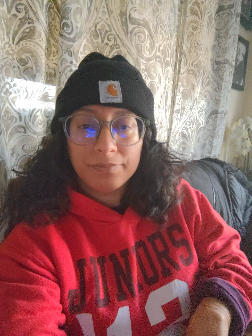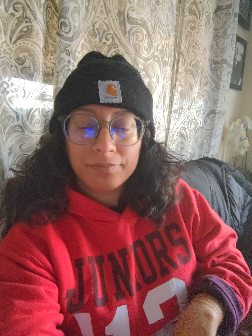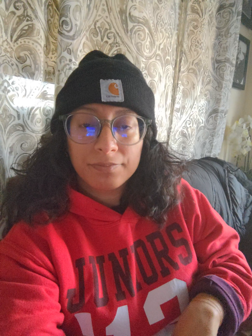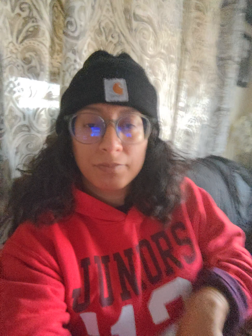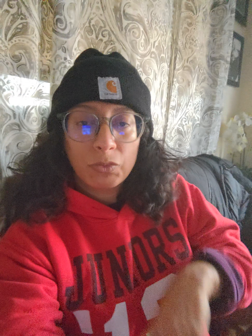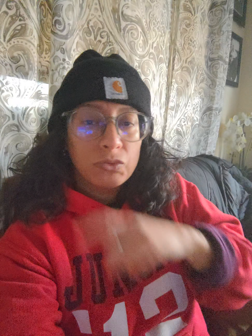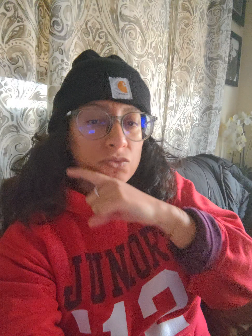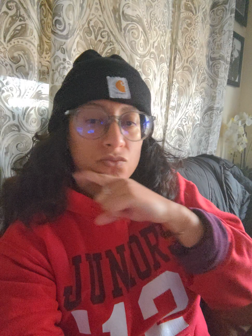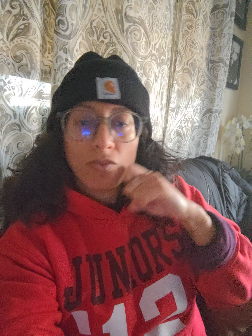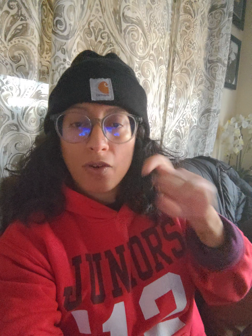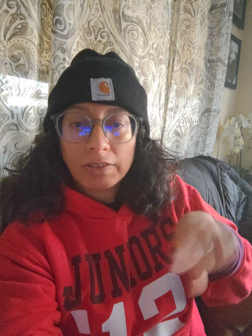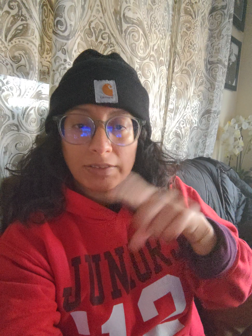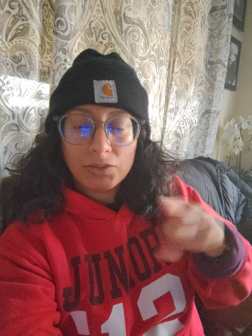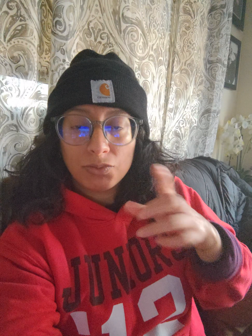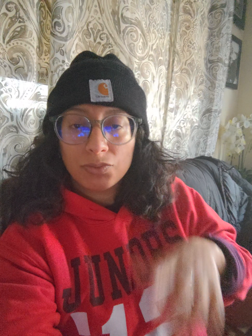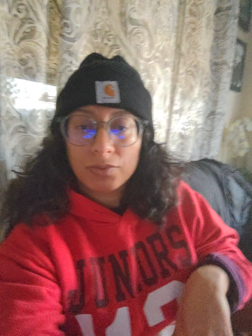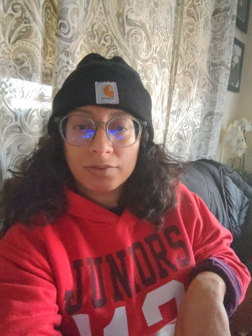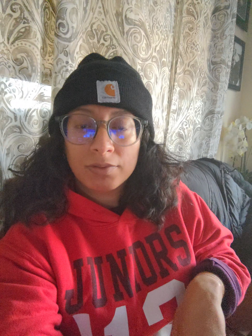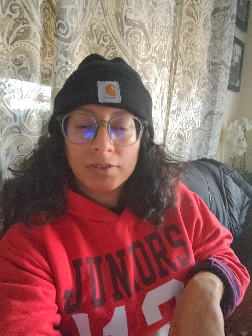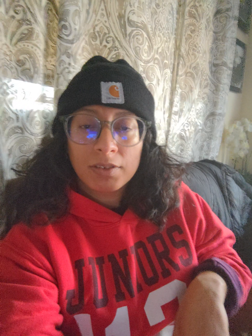dryer